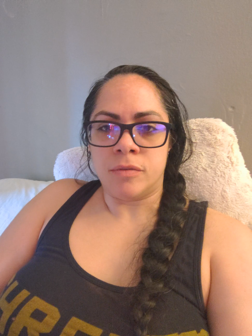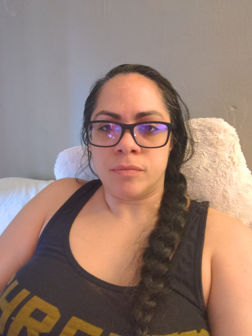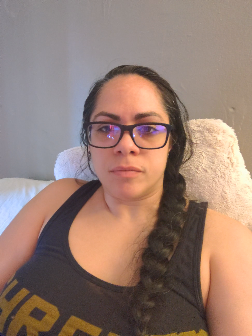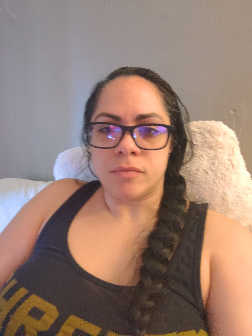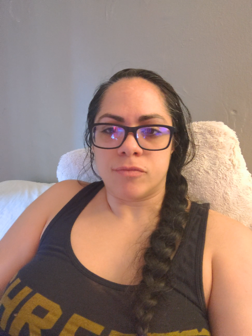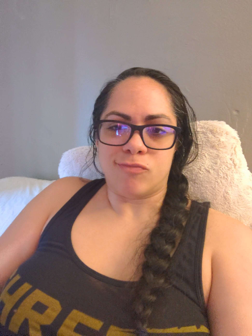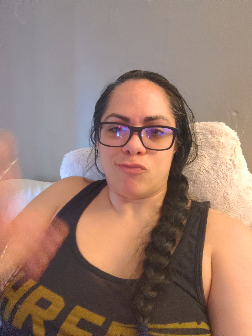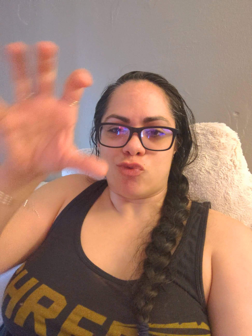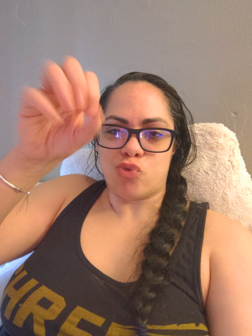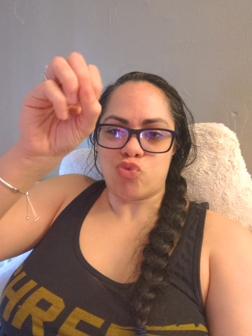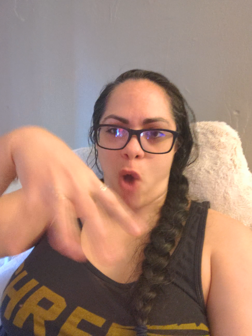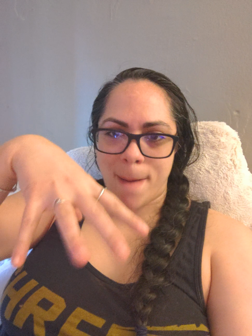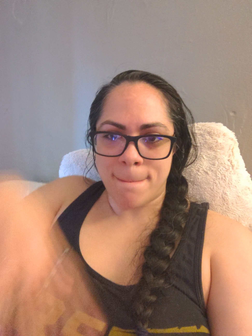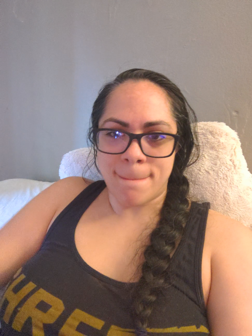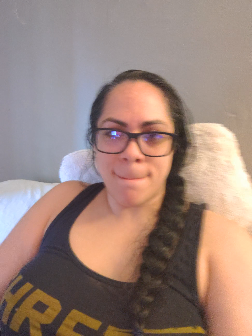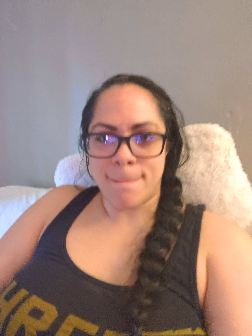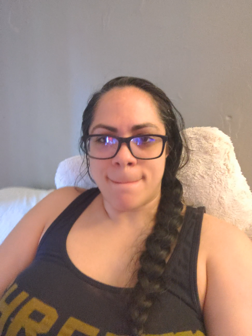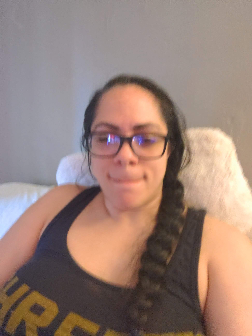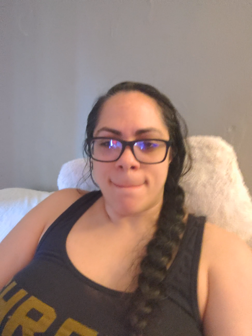drop